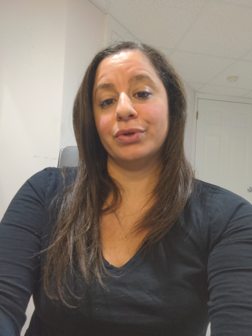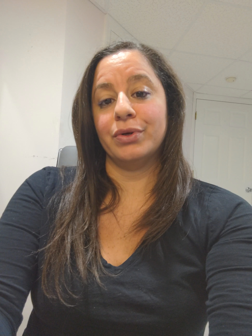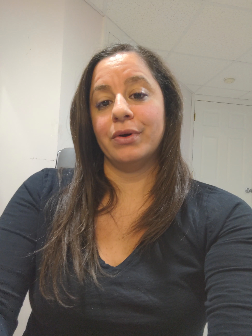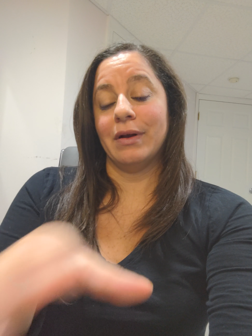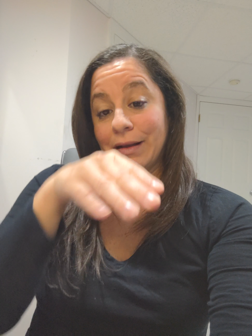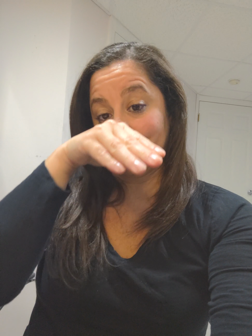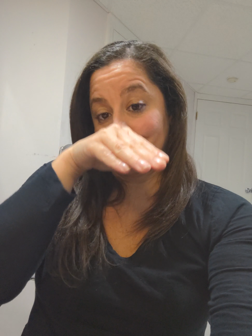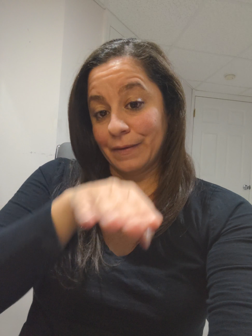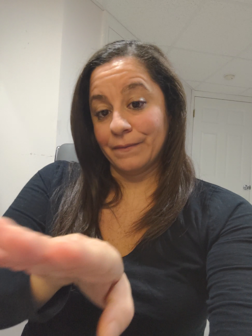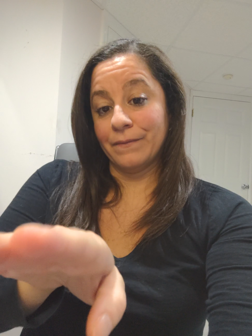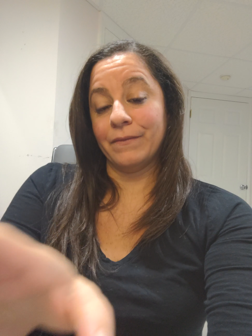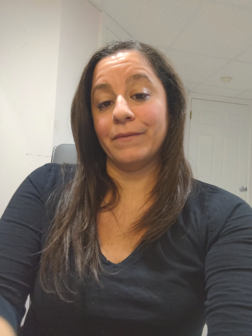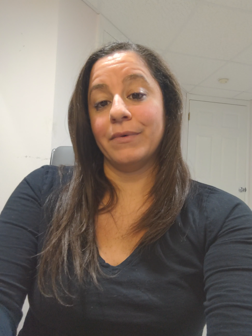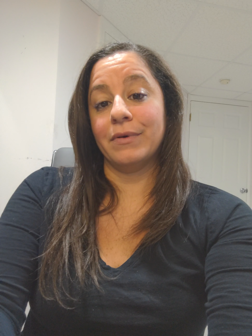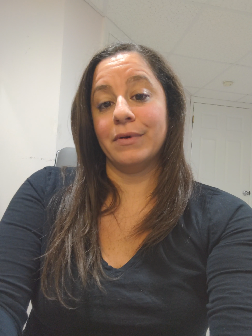elephant